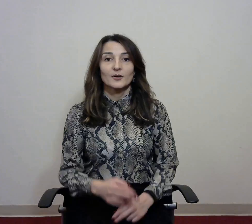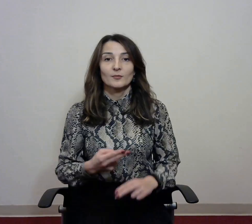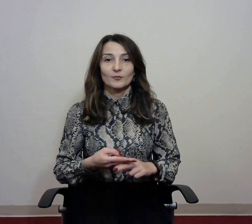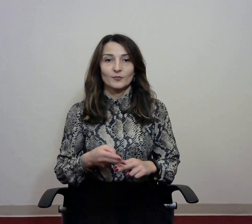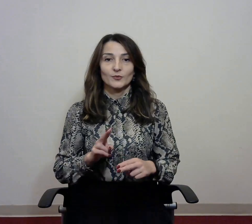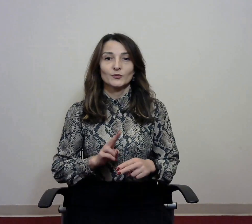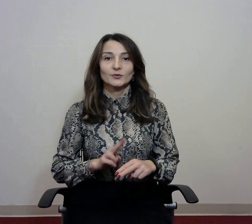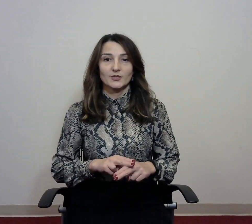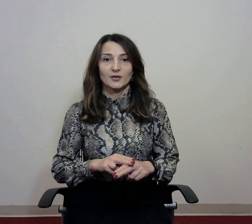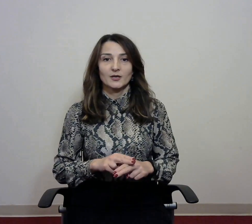bu